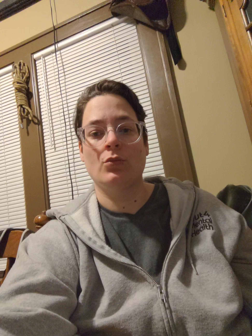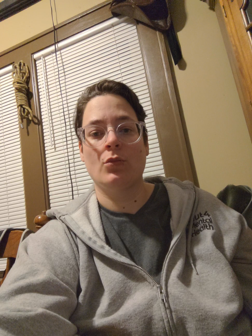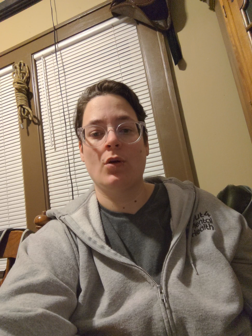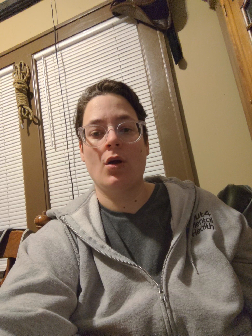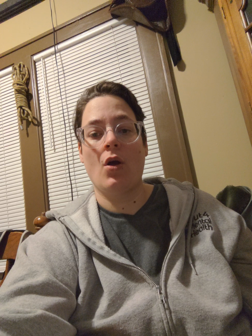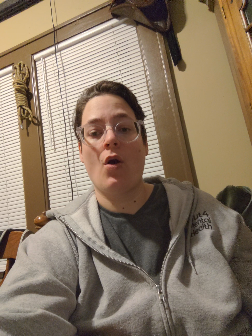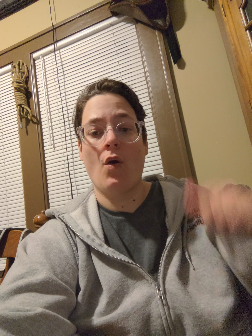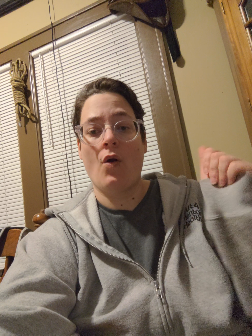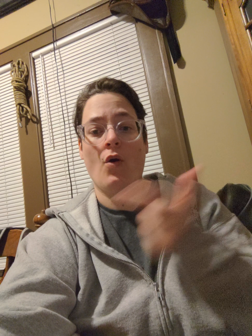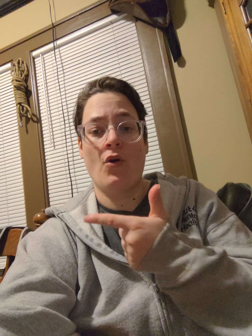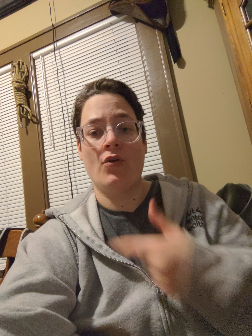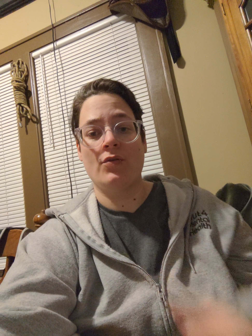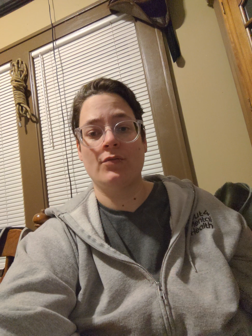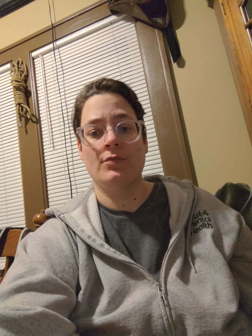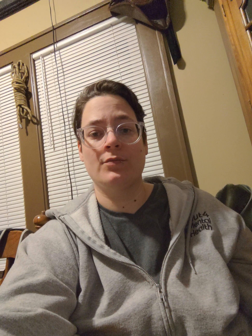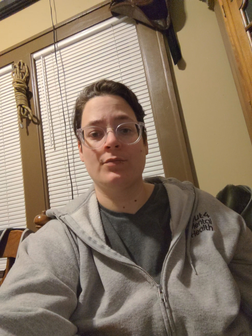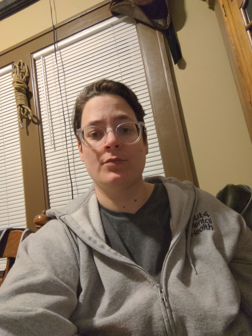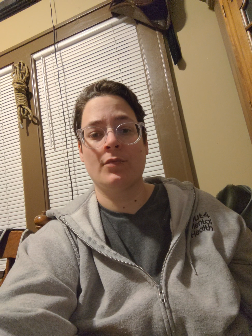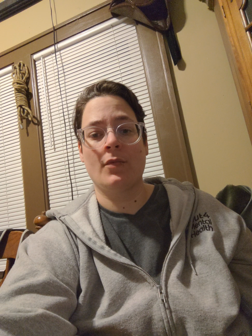all